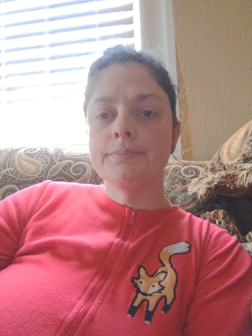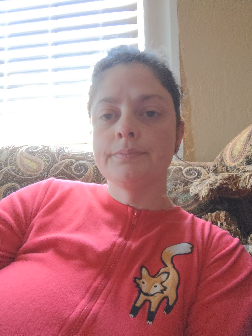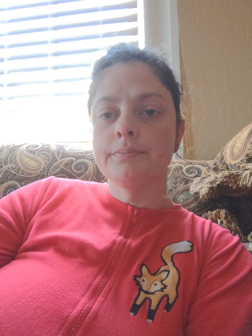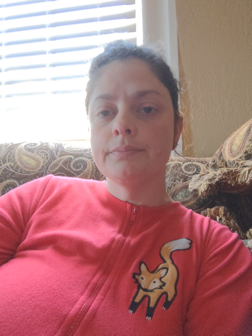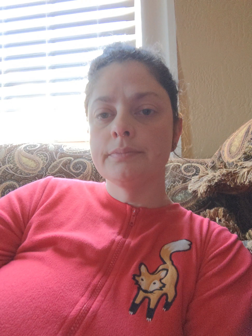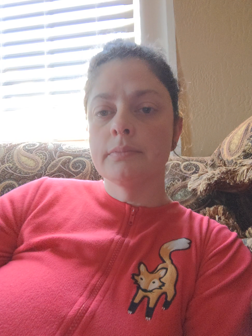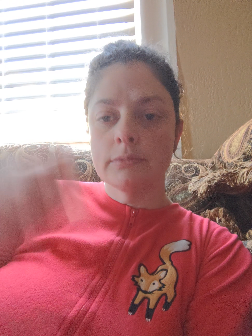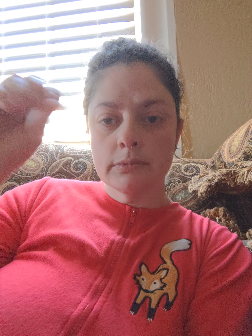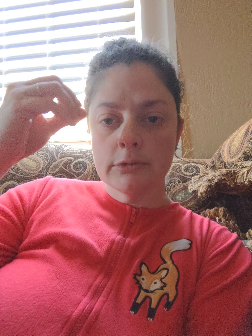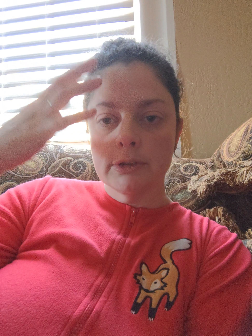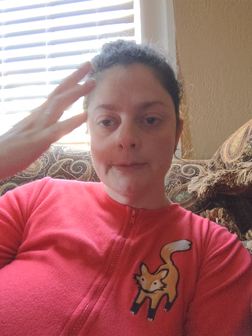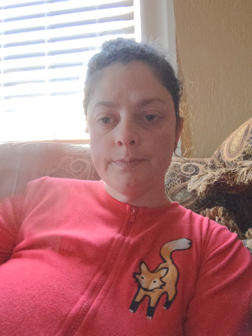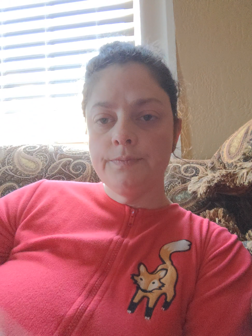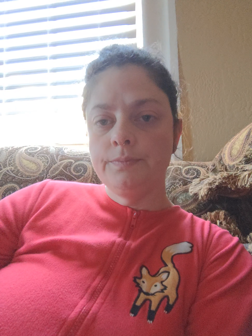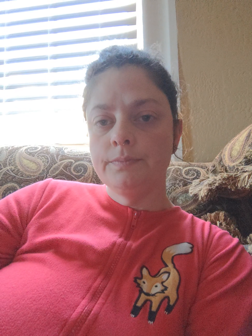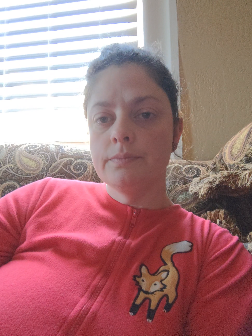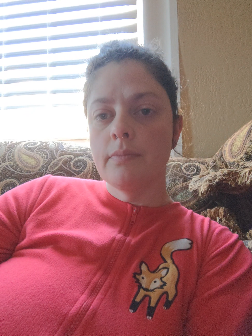sun